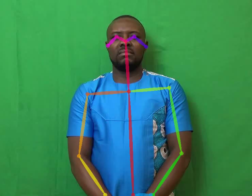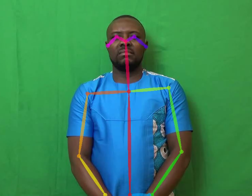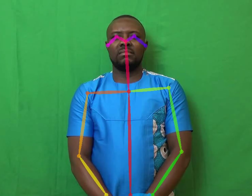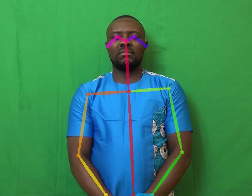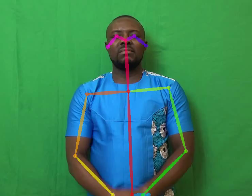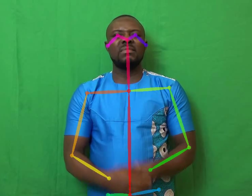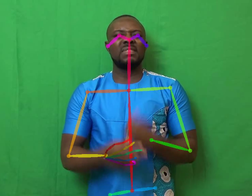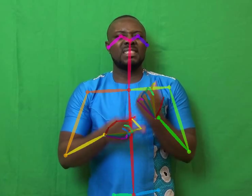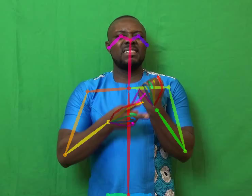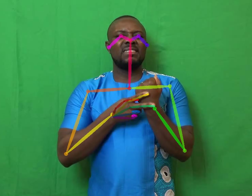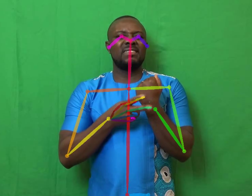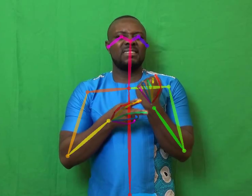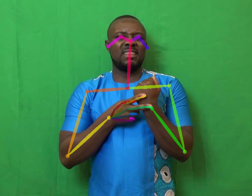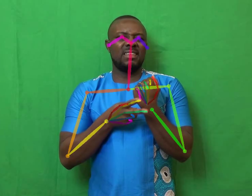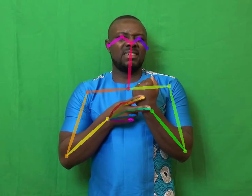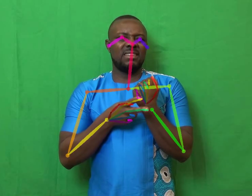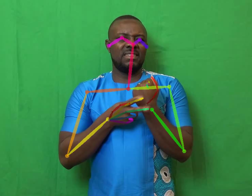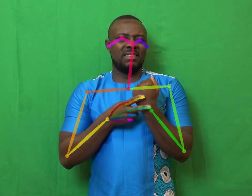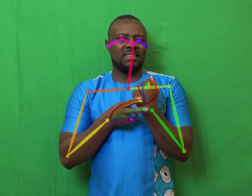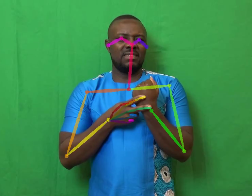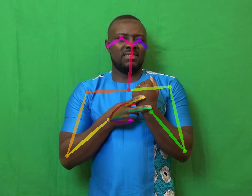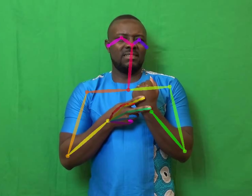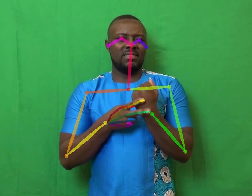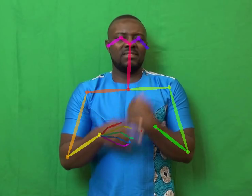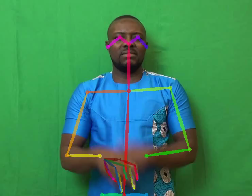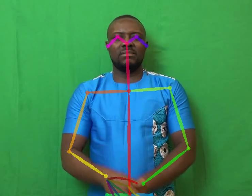save